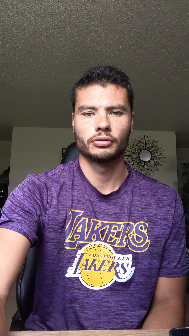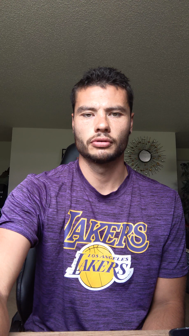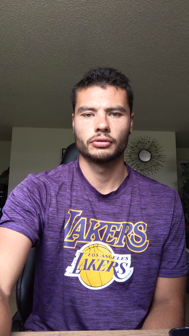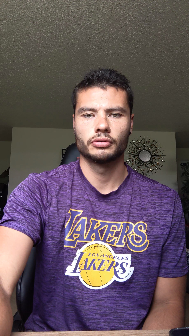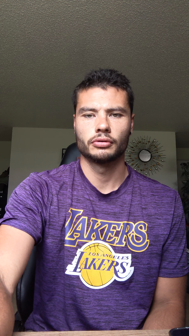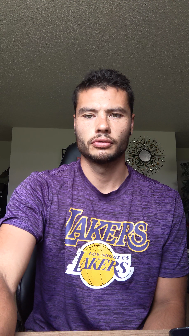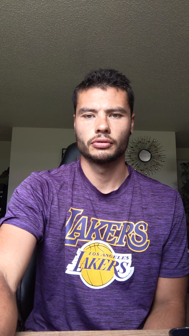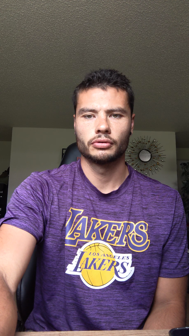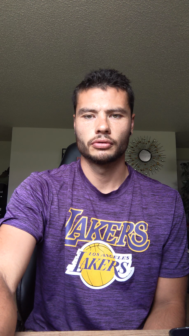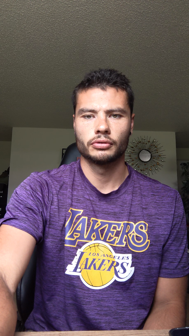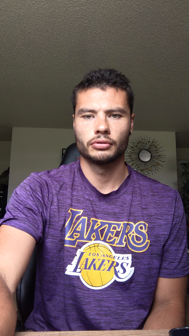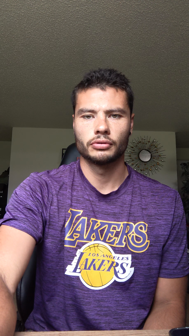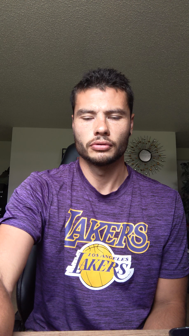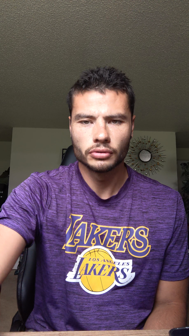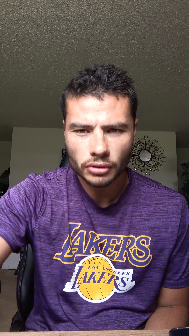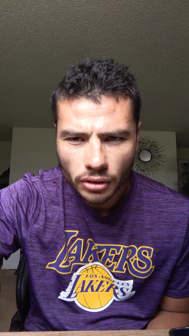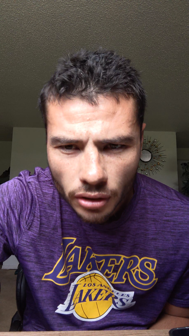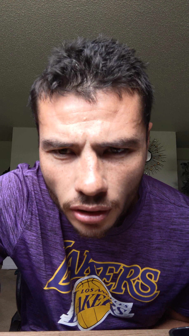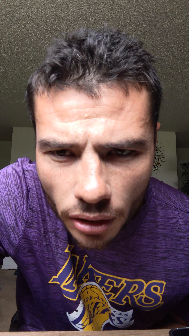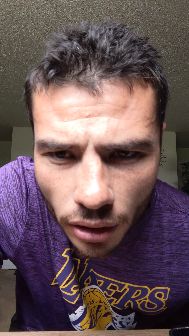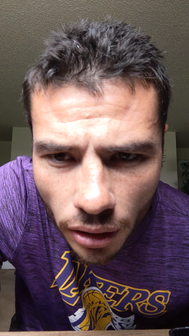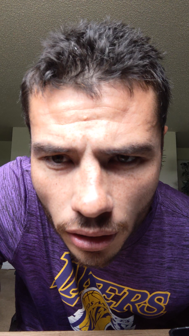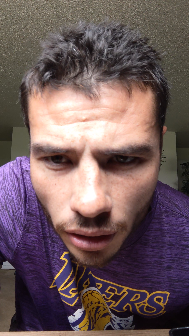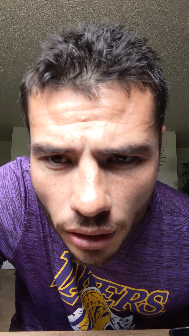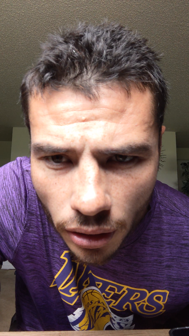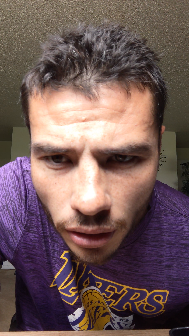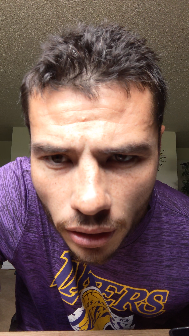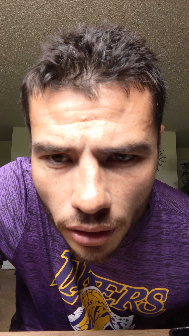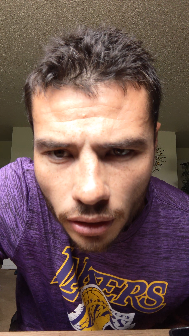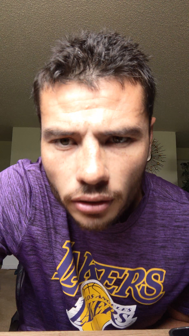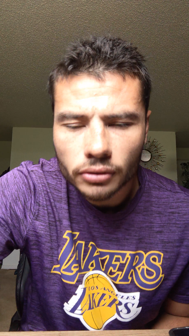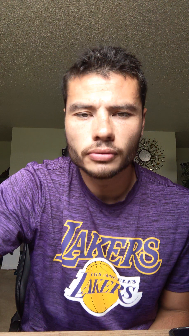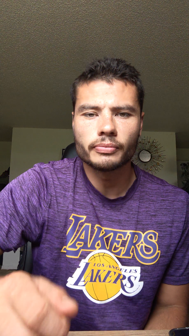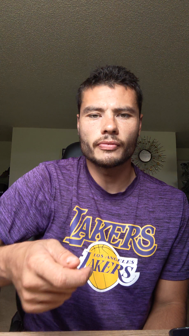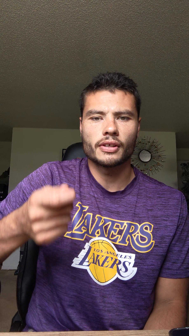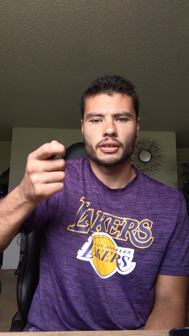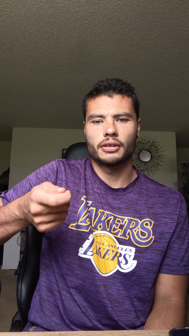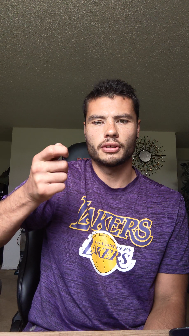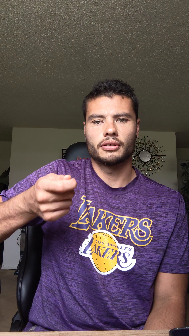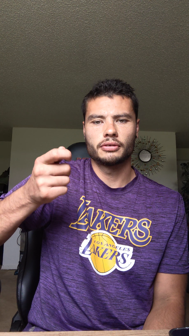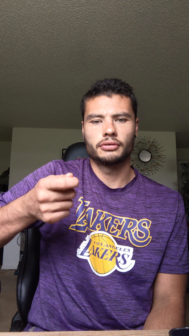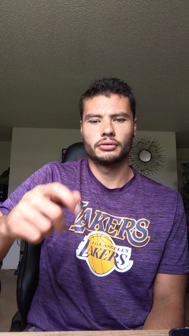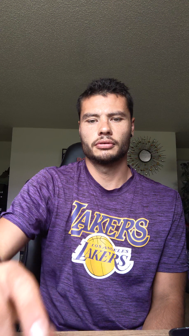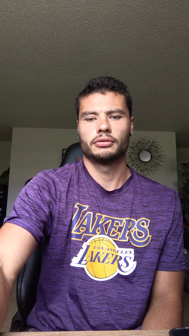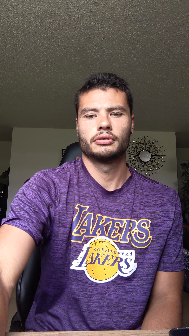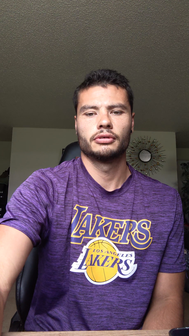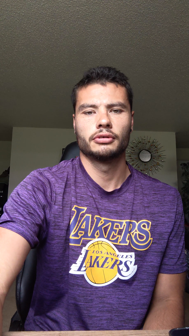cart